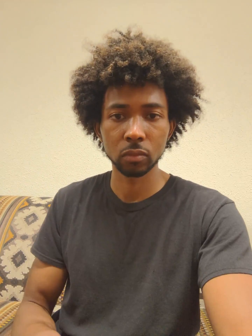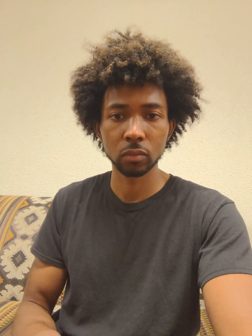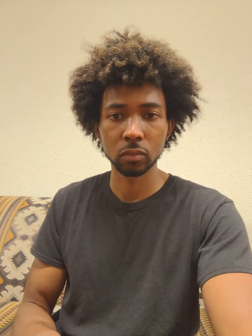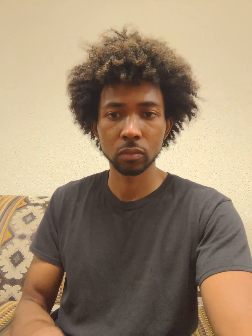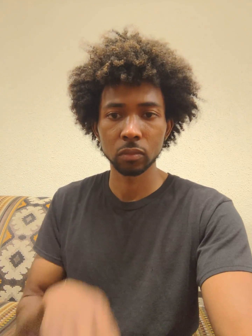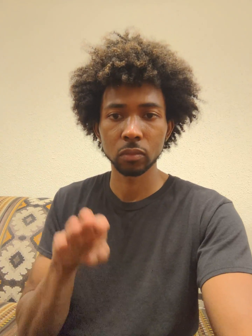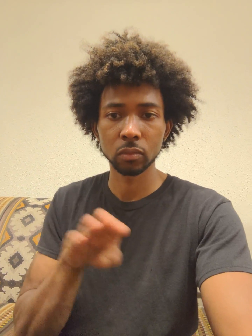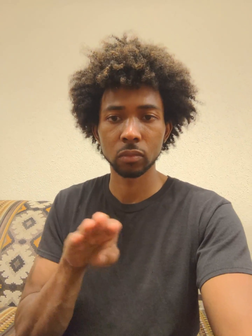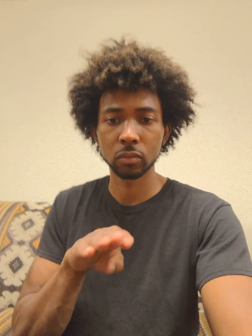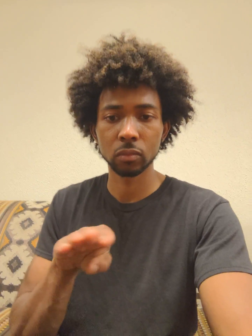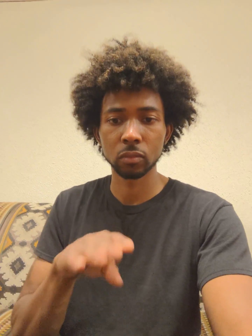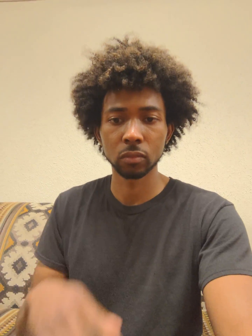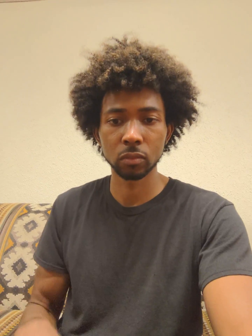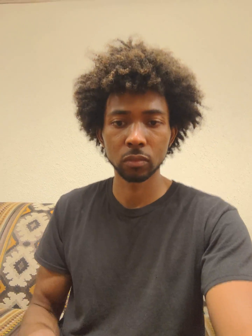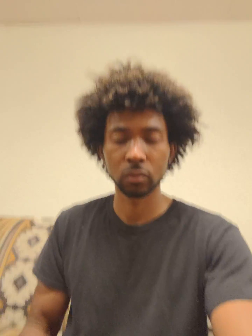boots